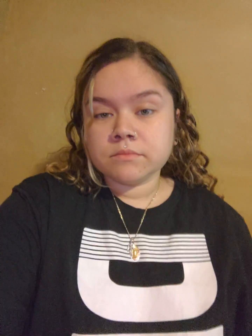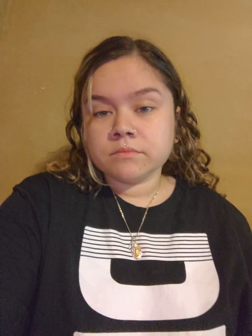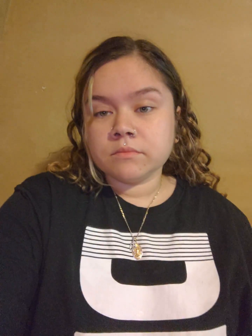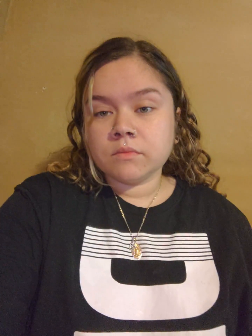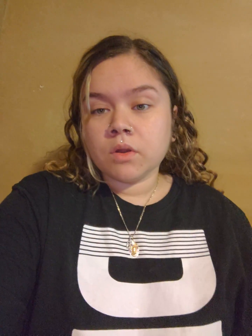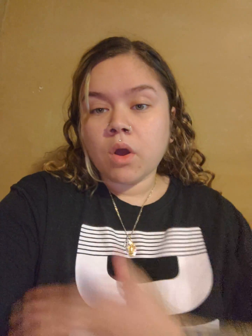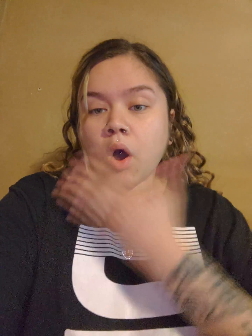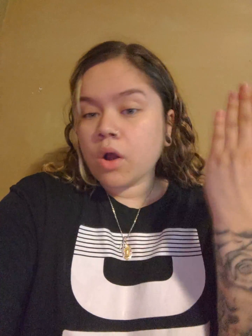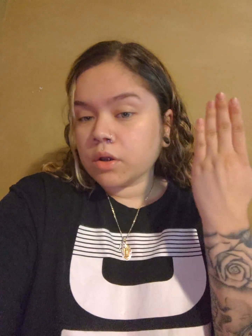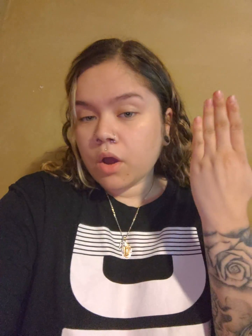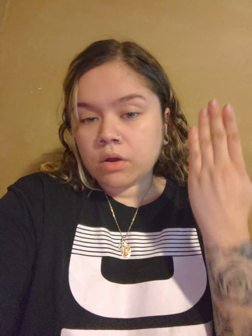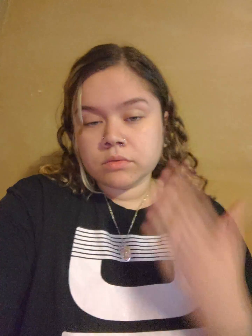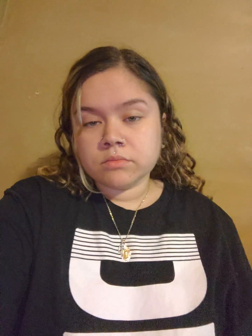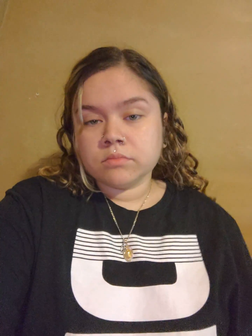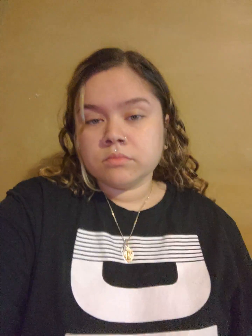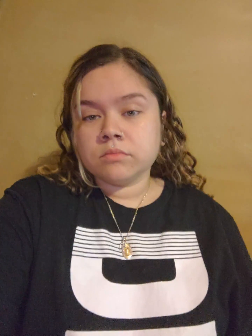all gone